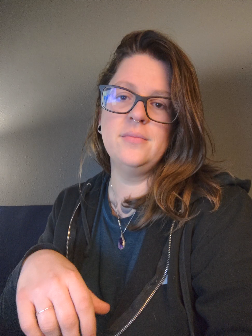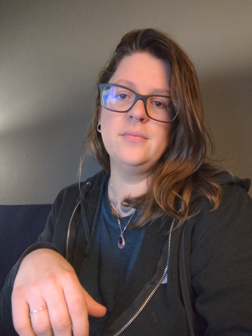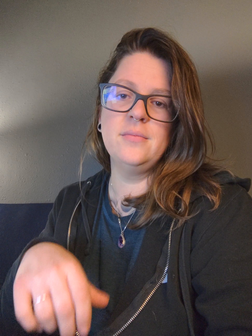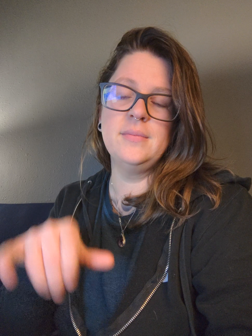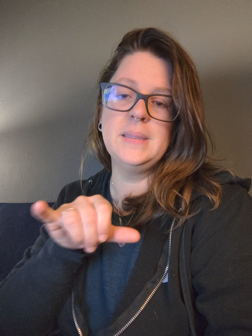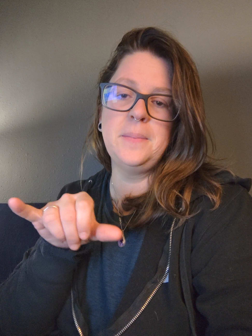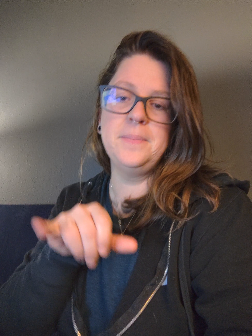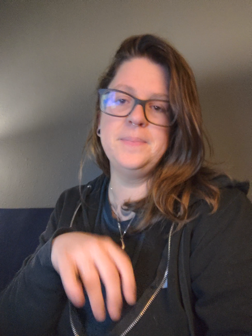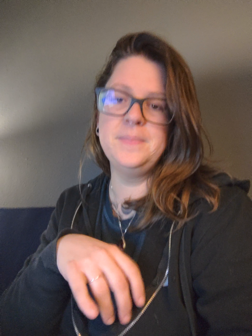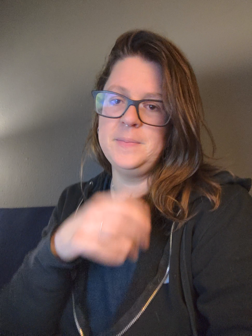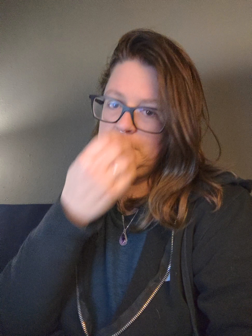same